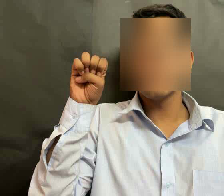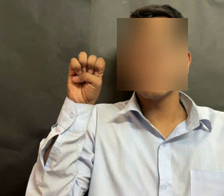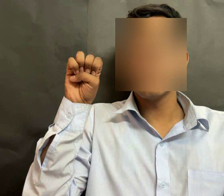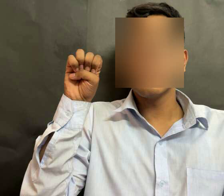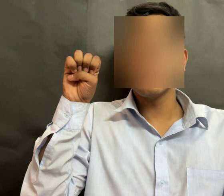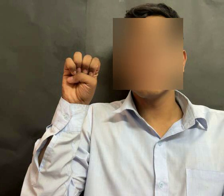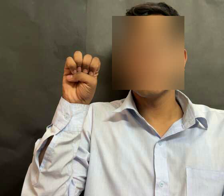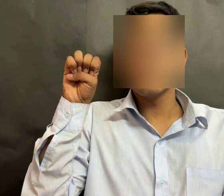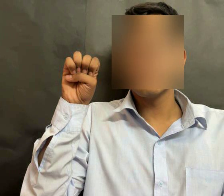E